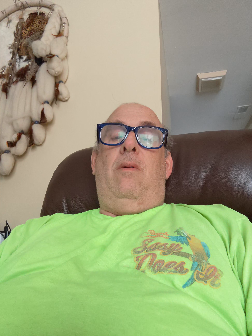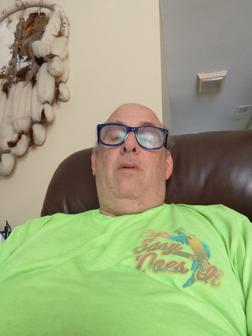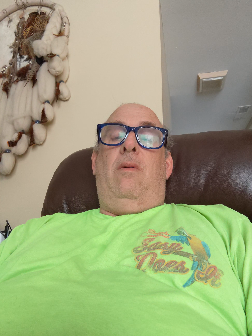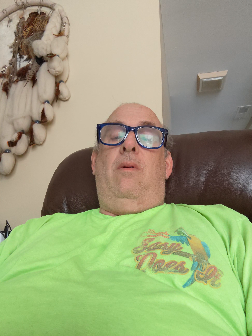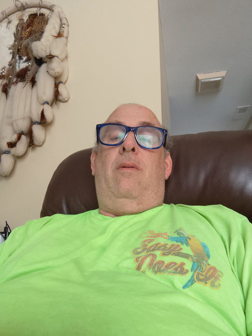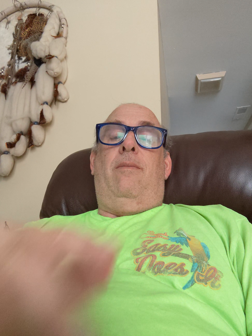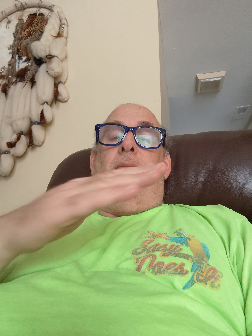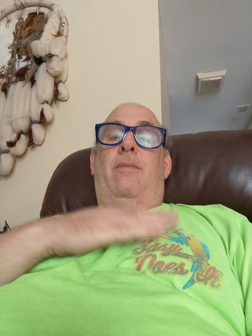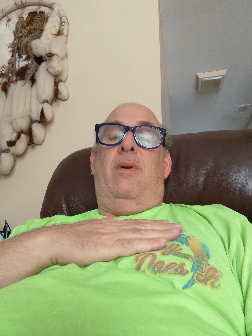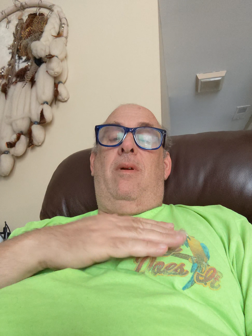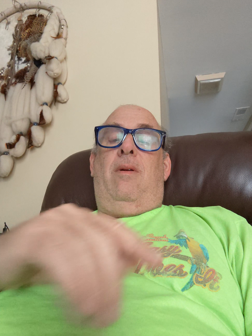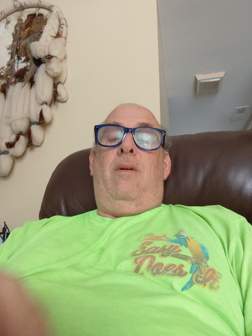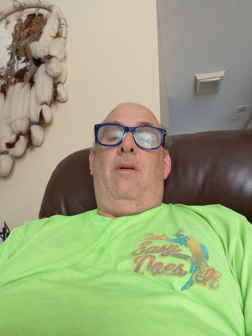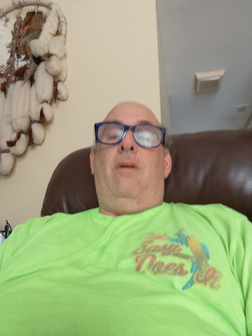my